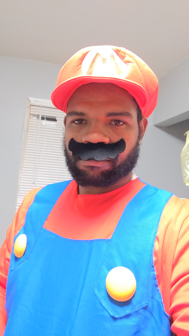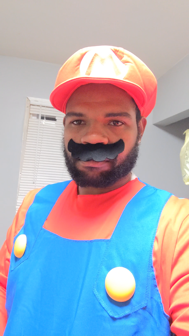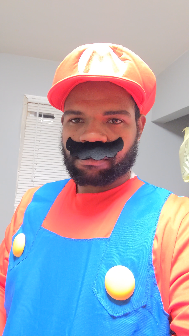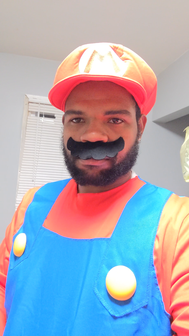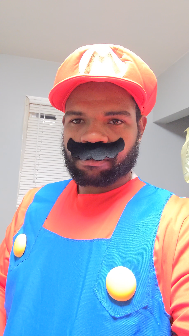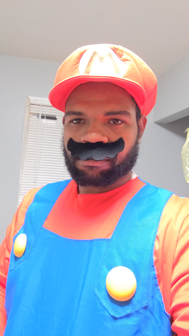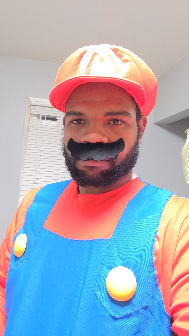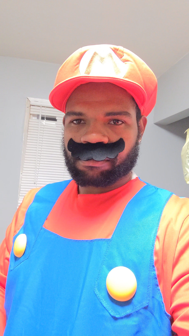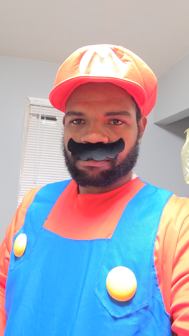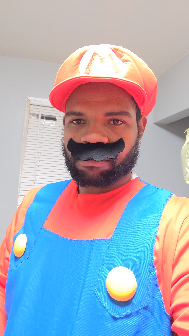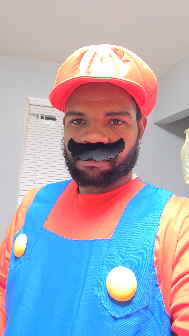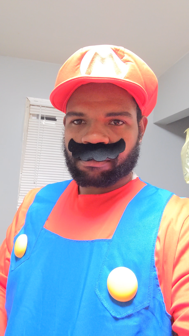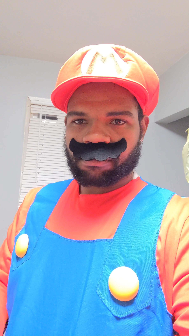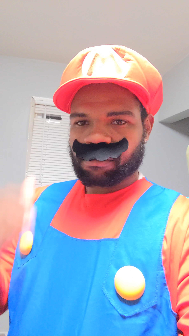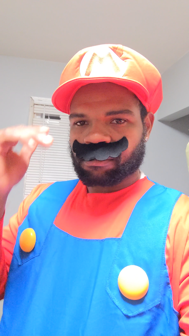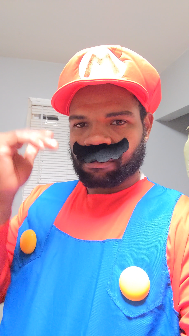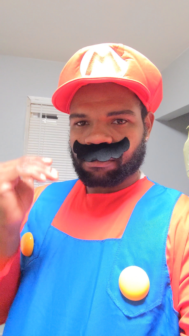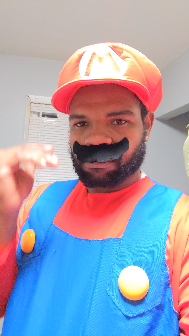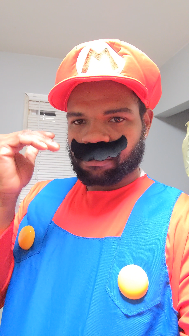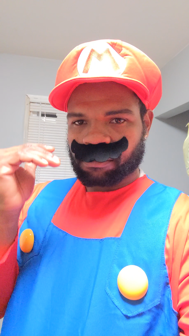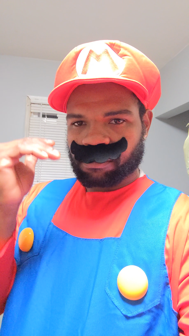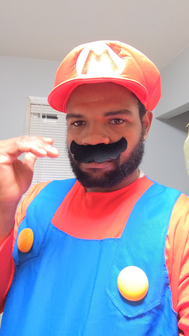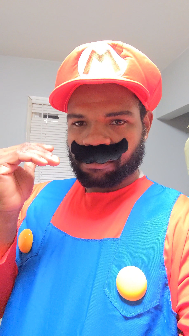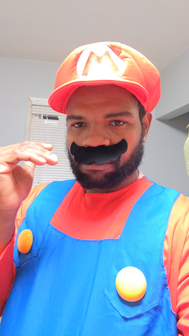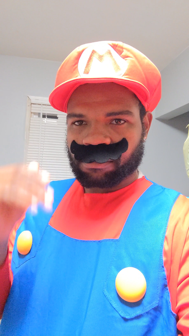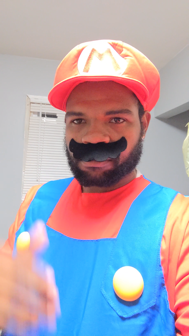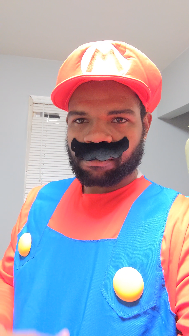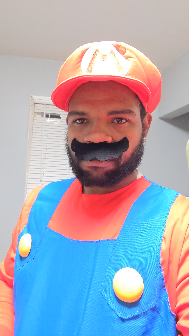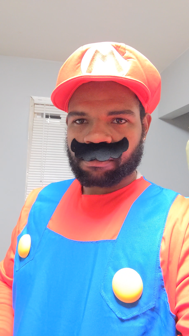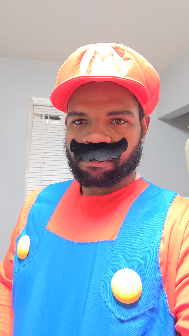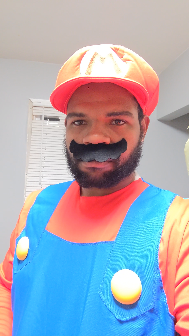short